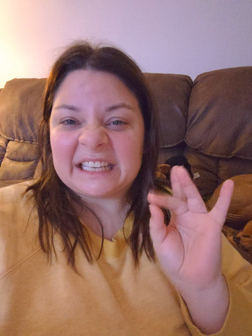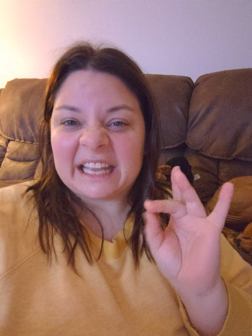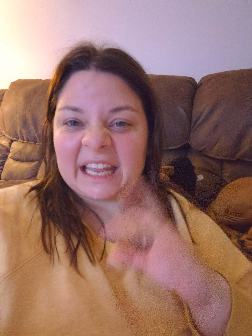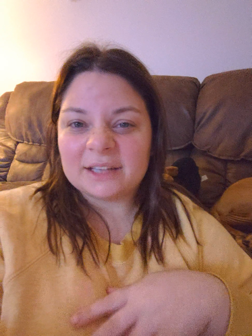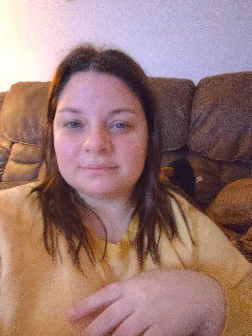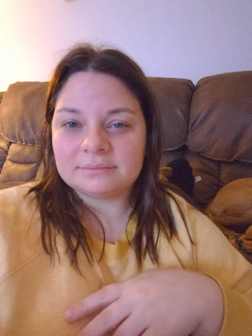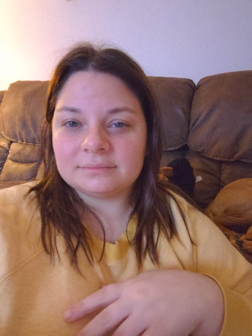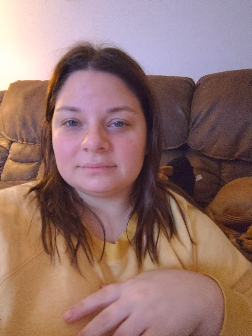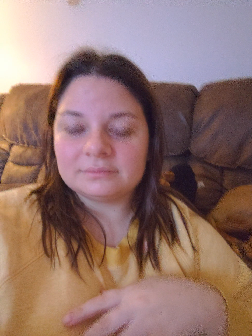sticky